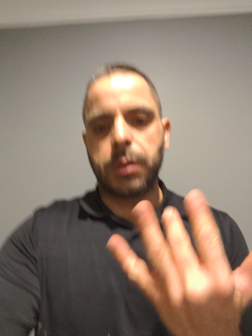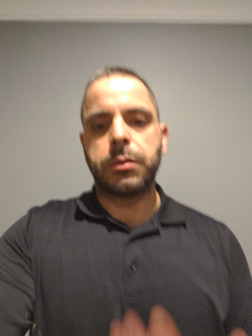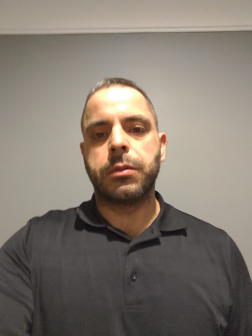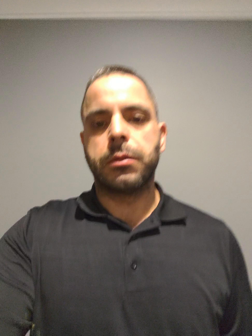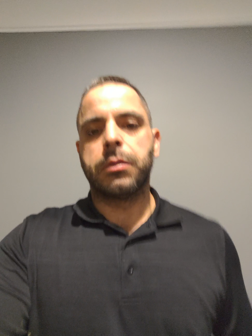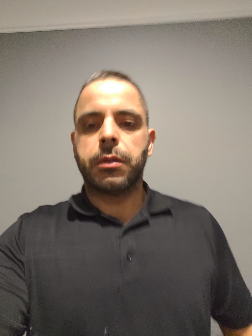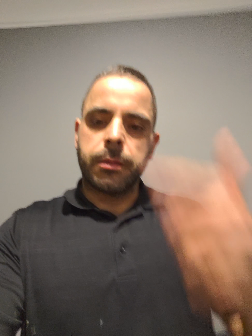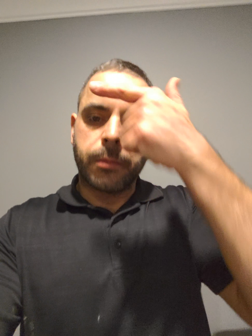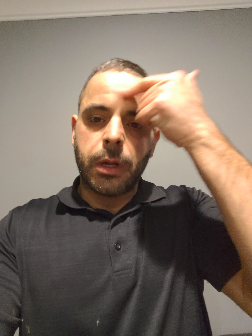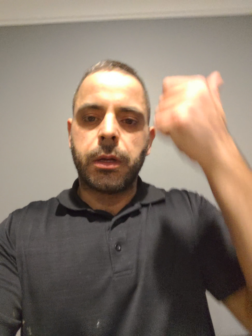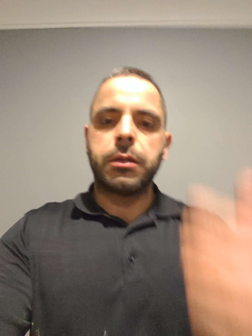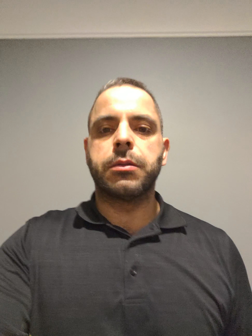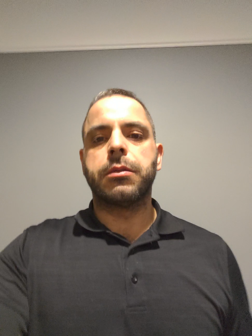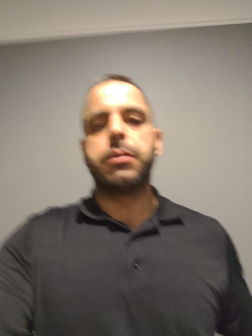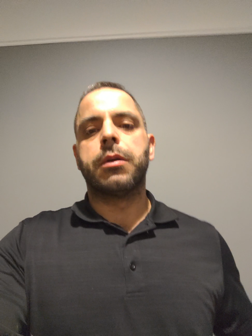because